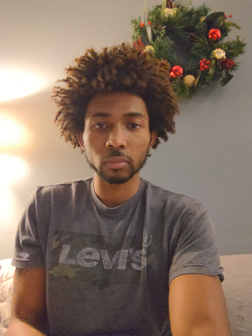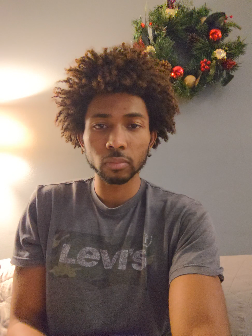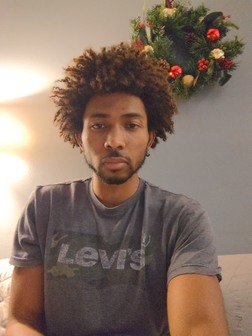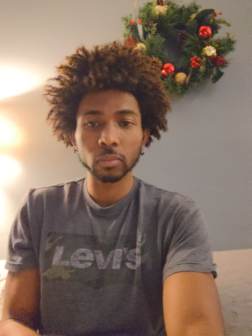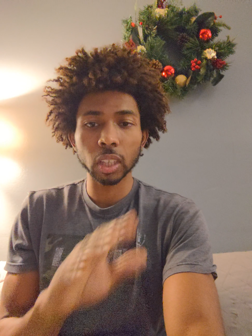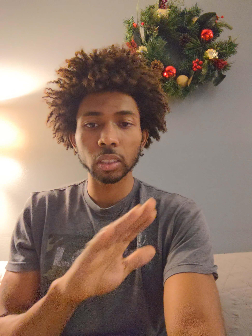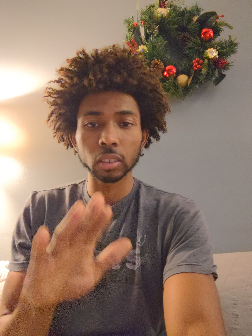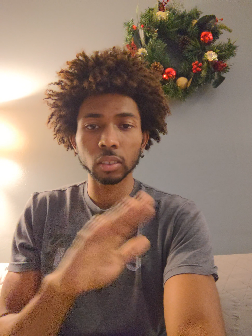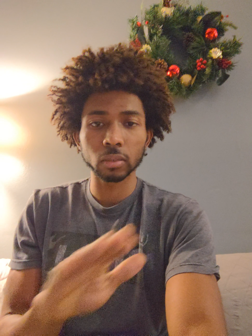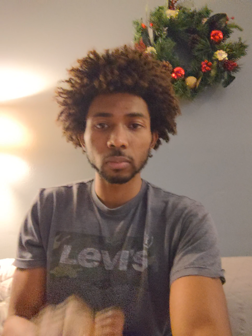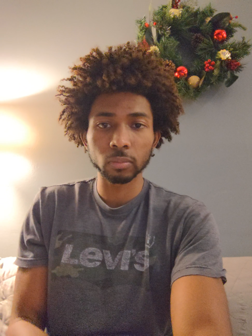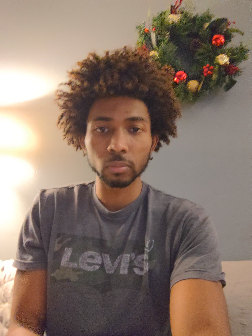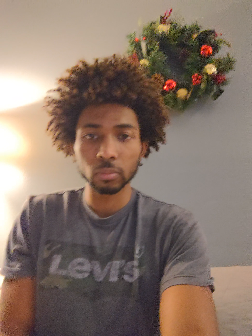clean